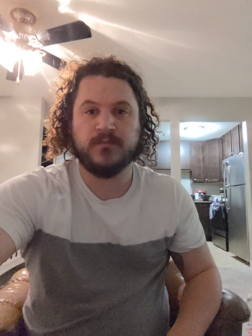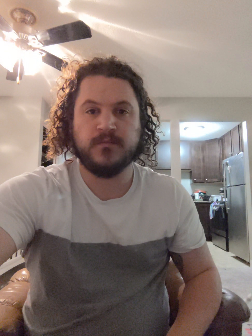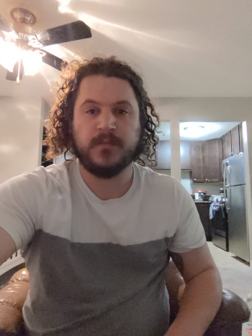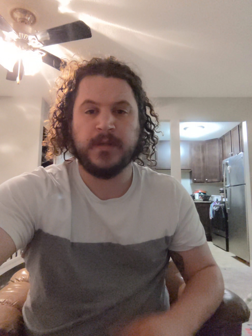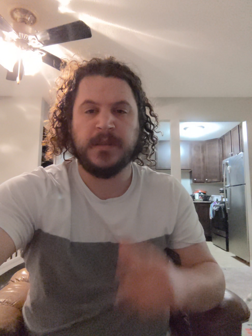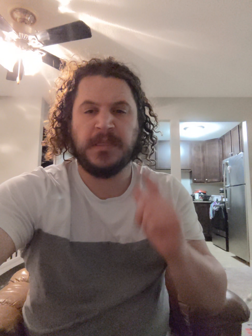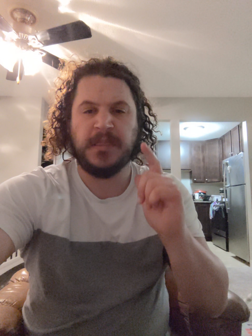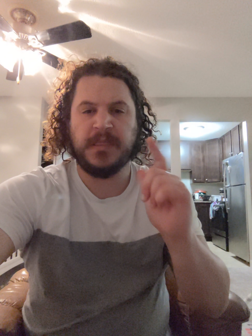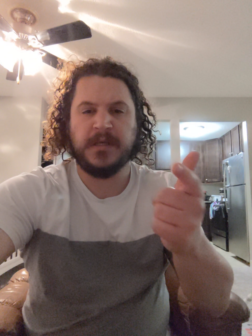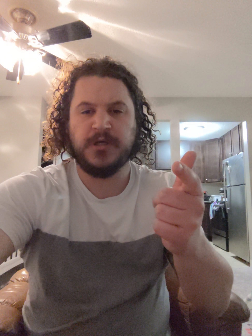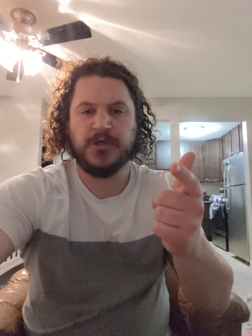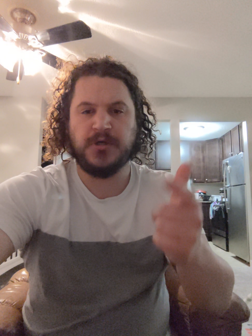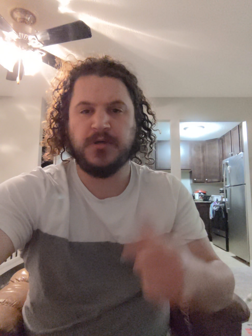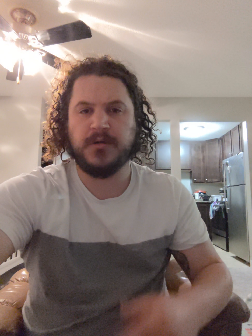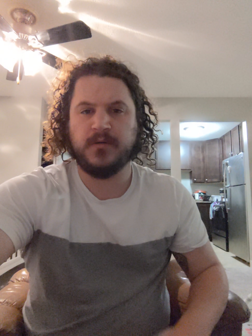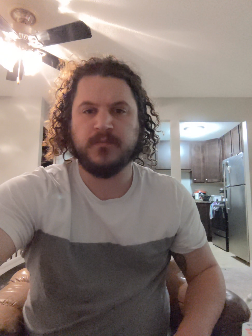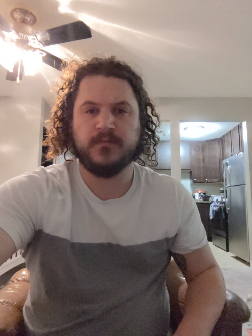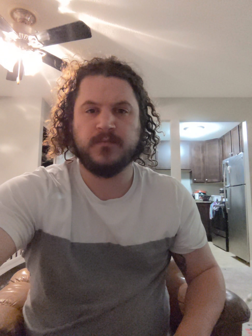later